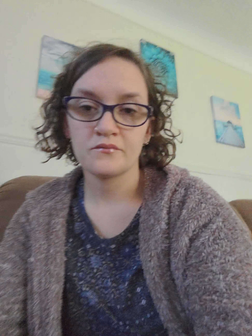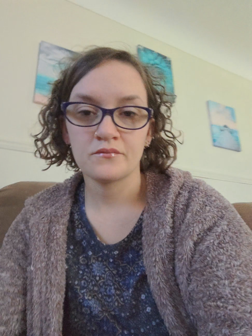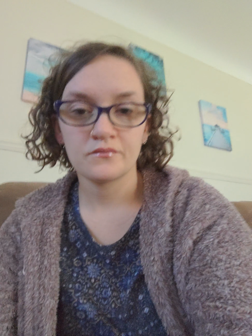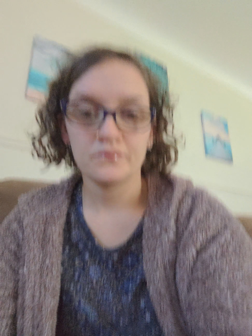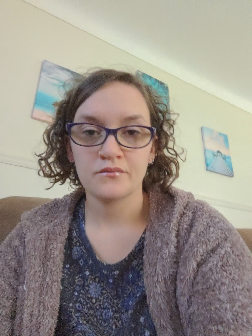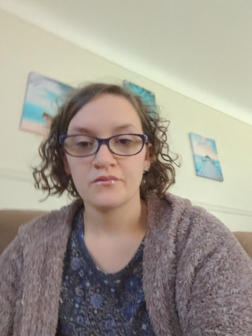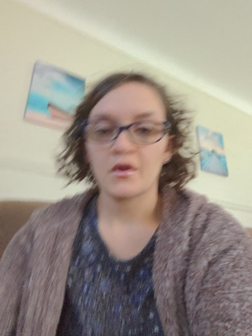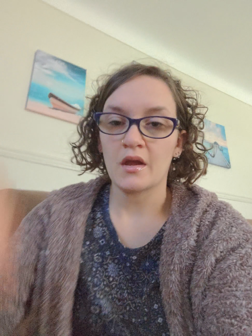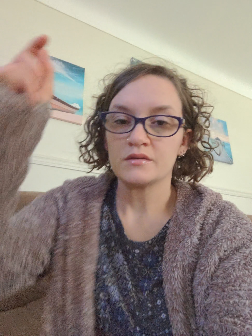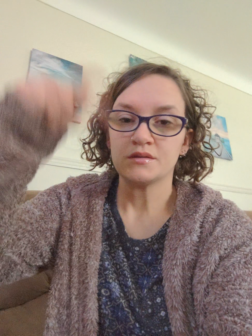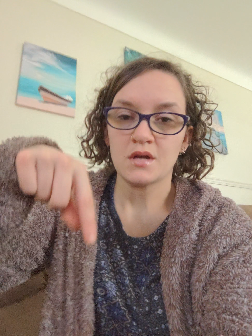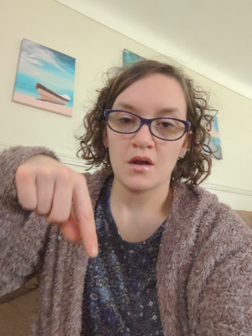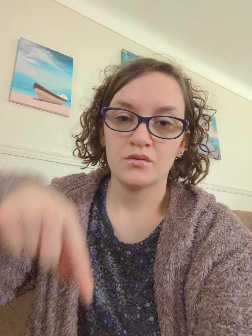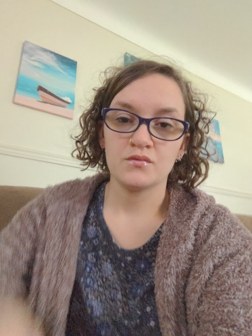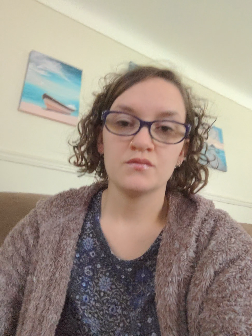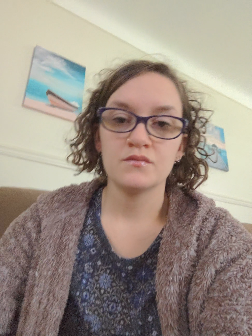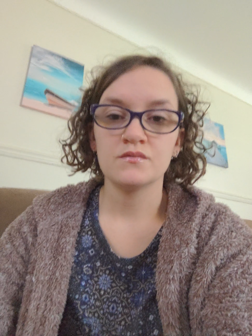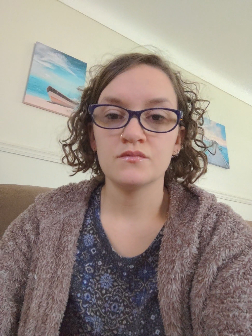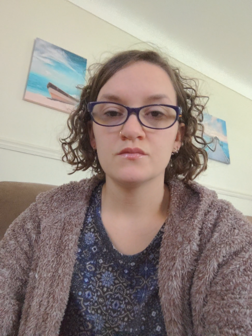down